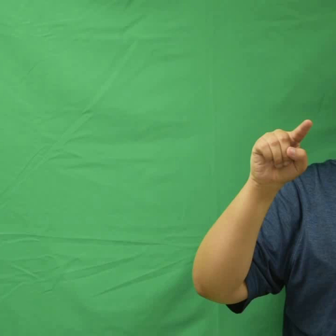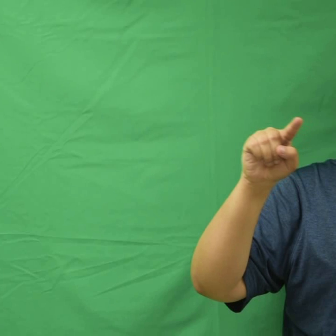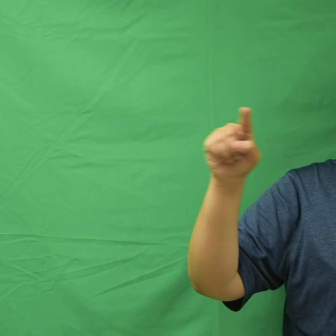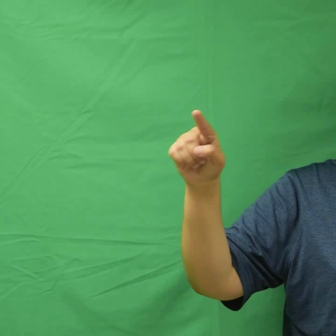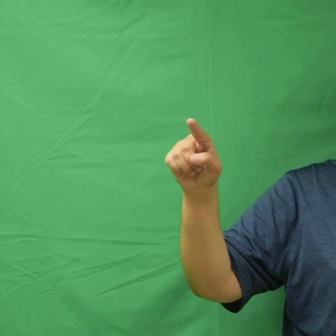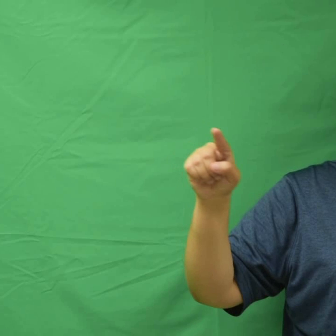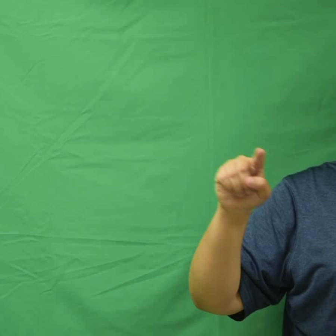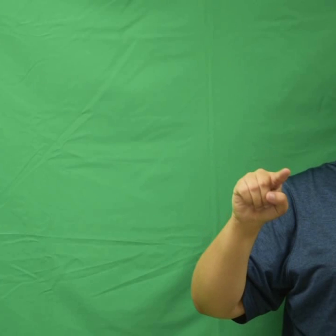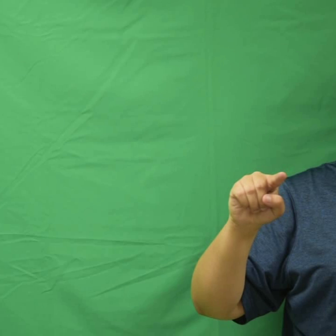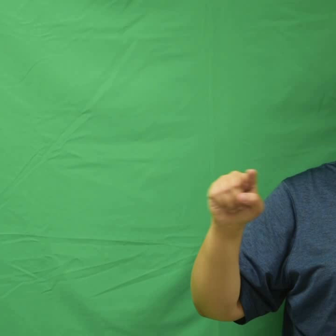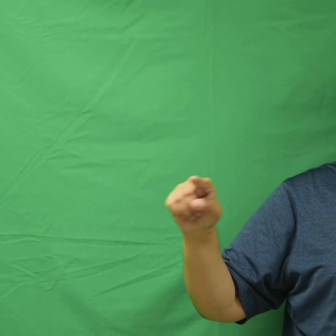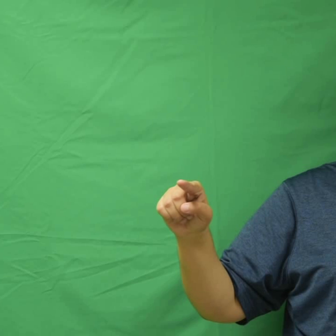Z